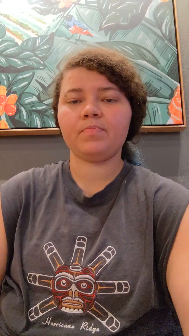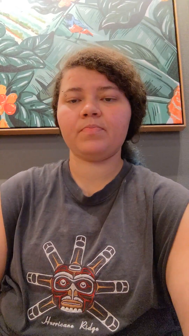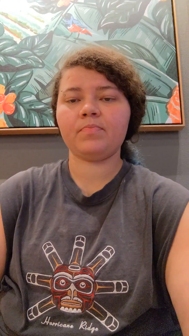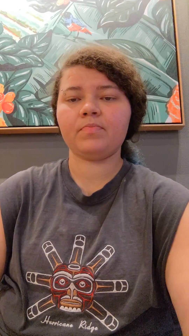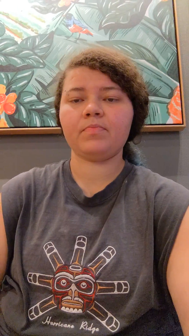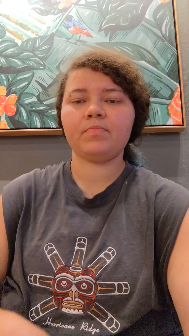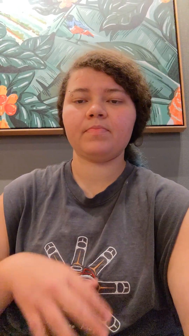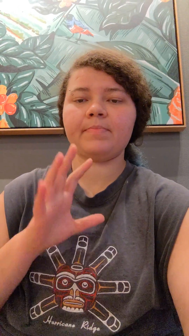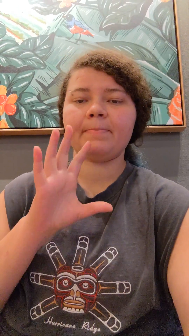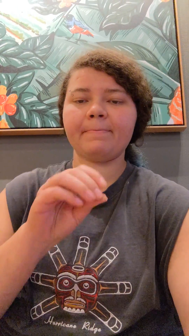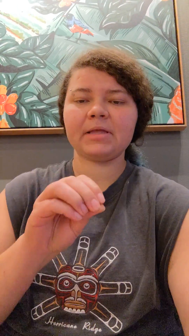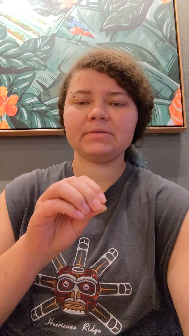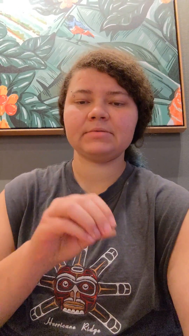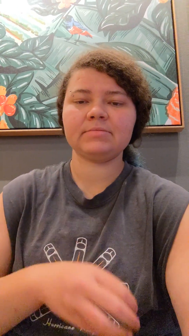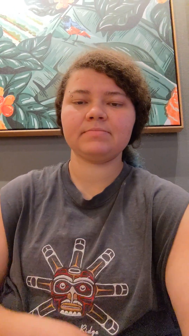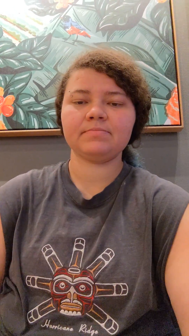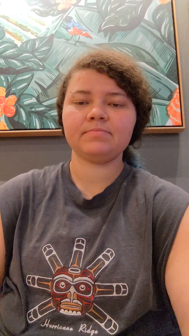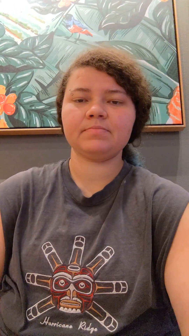bite